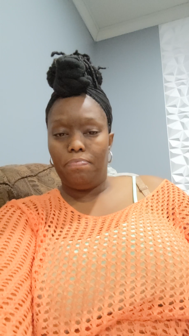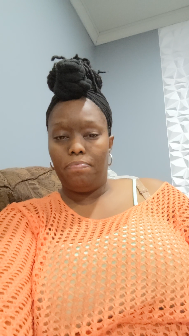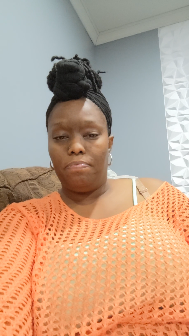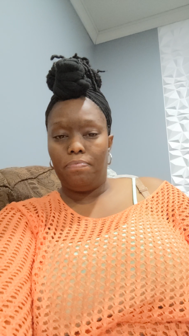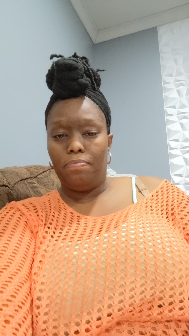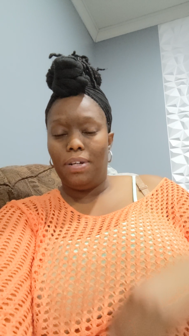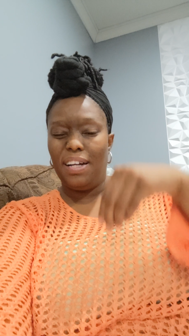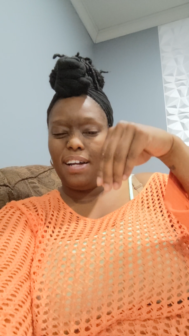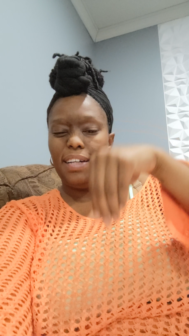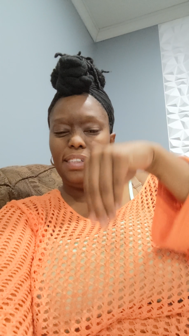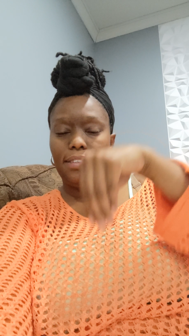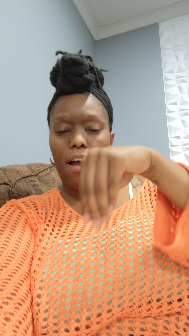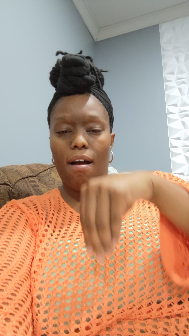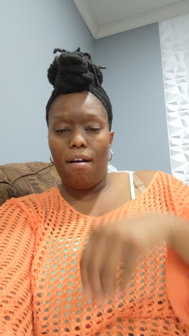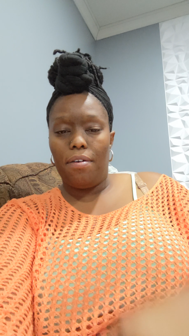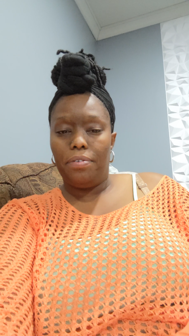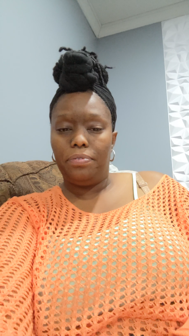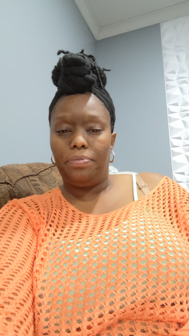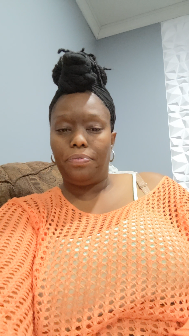inside